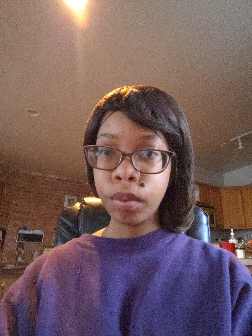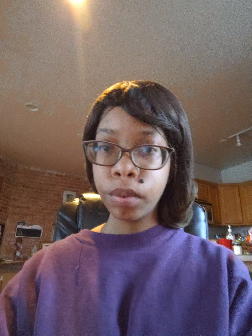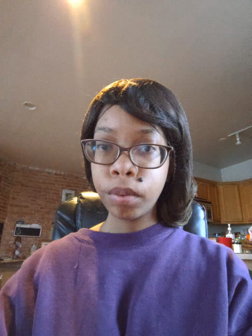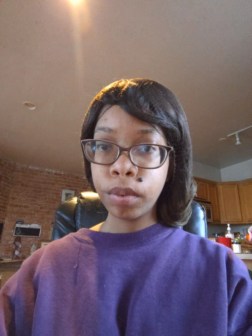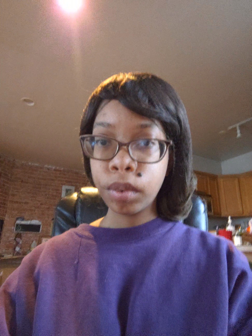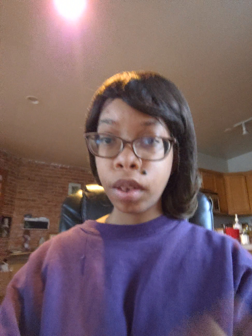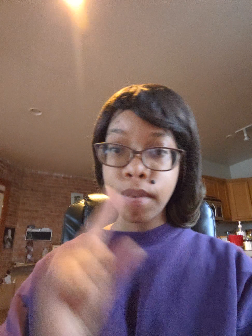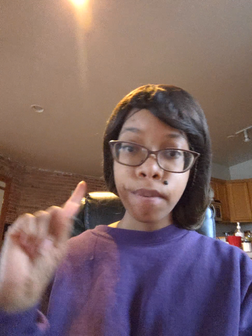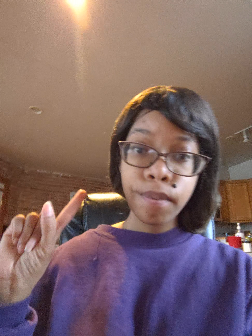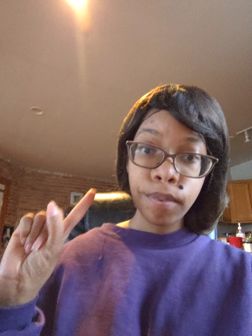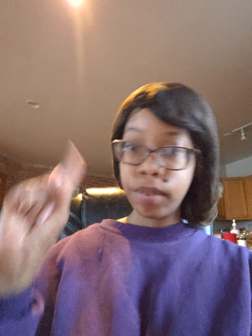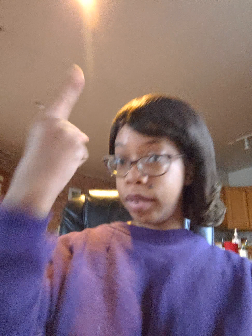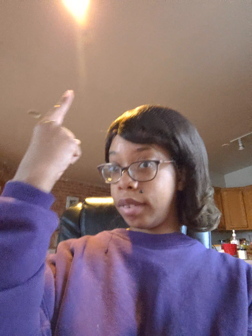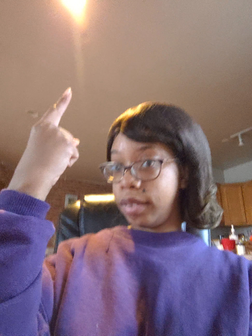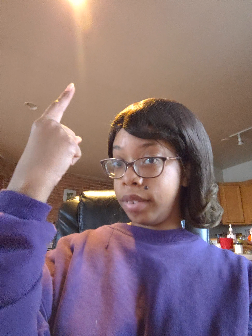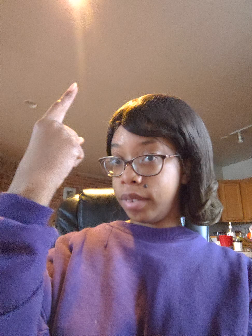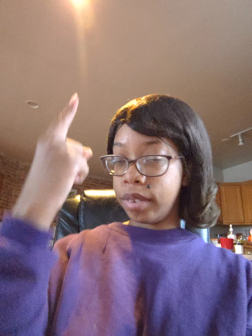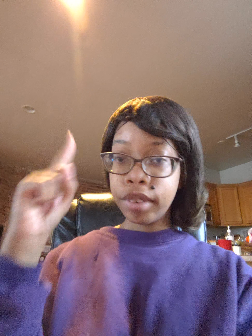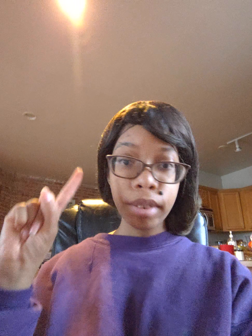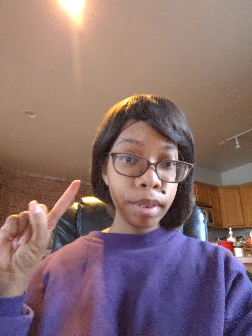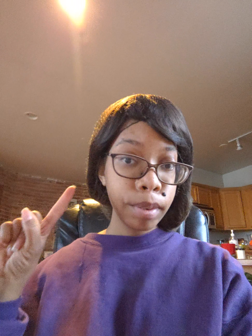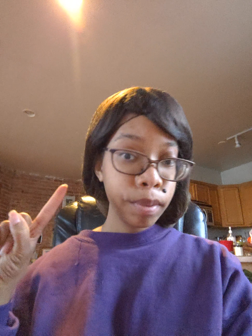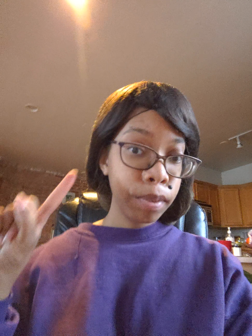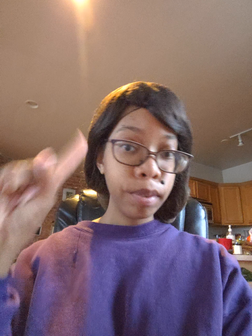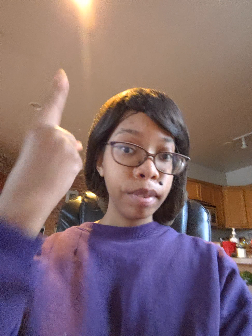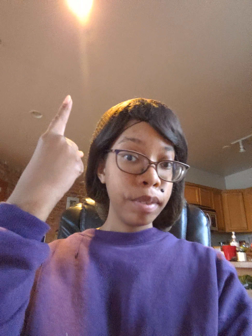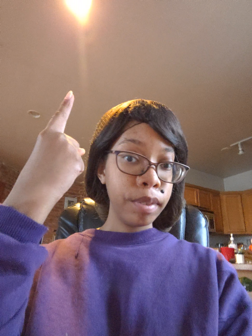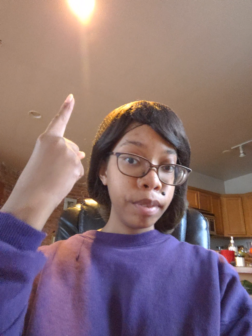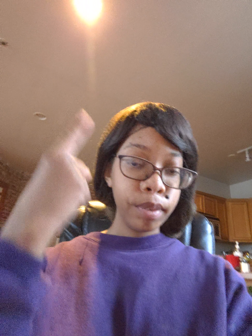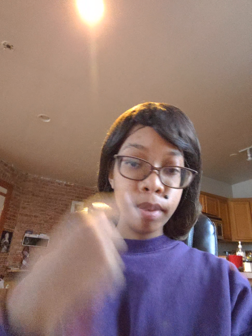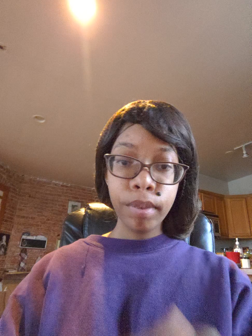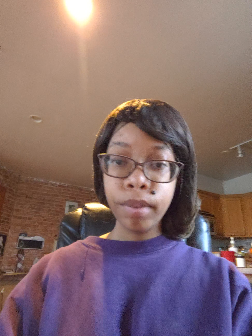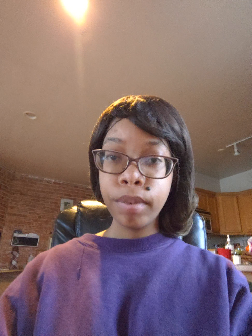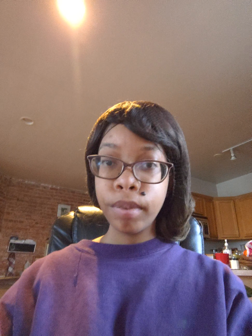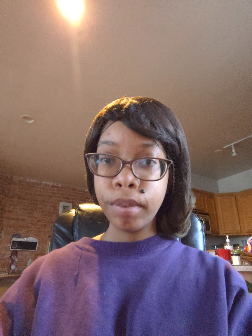first